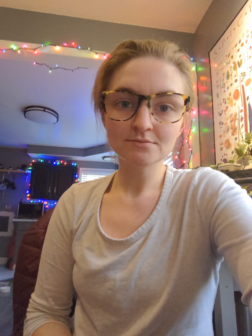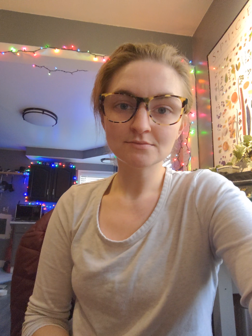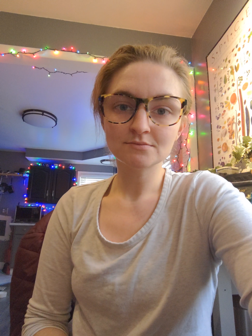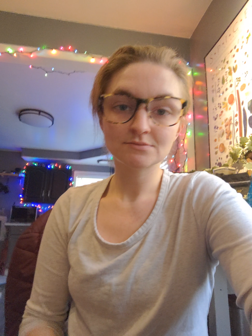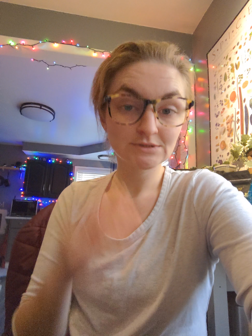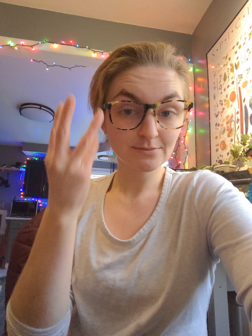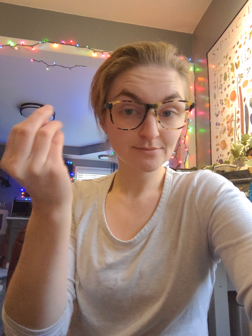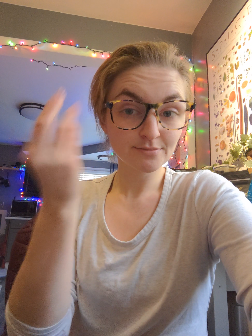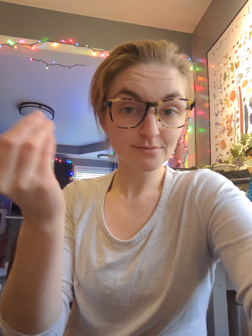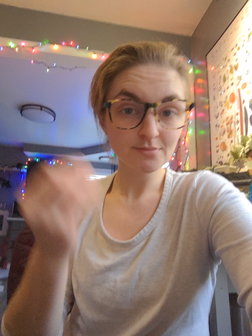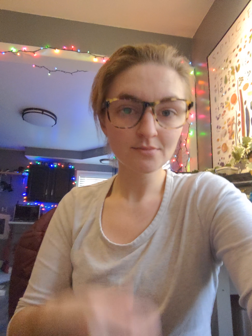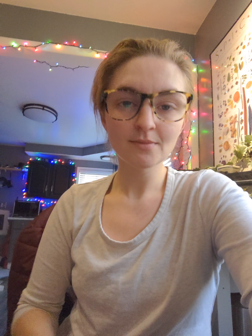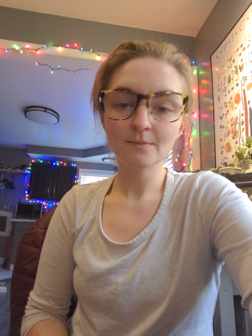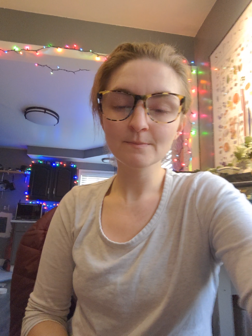outside